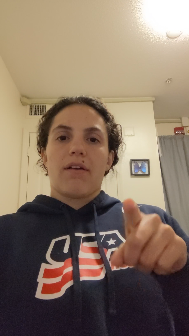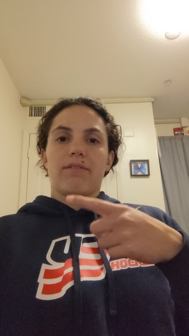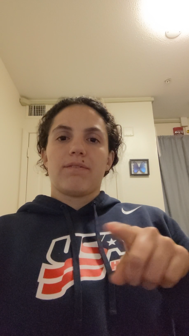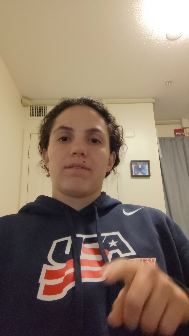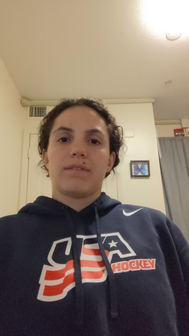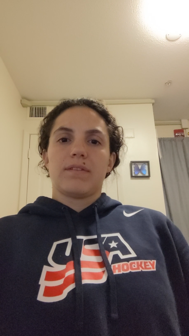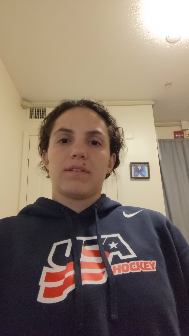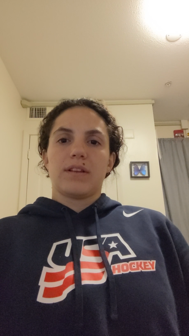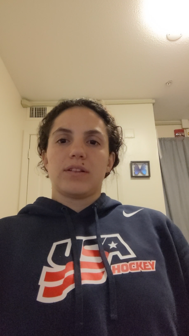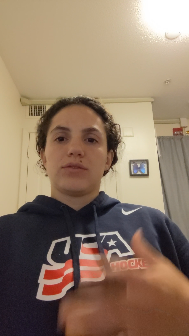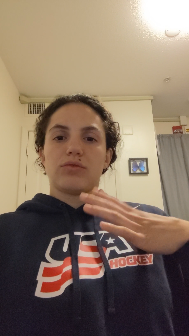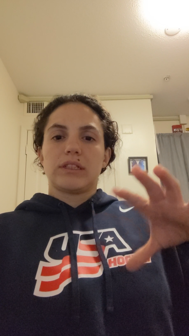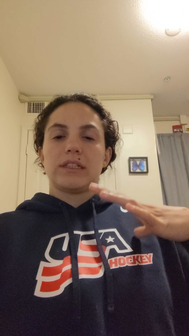dress